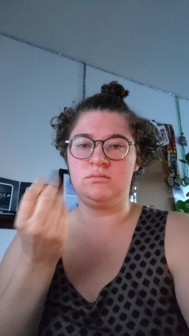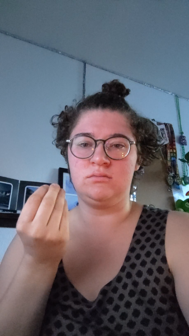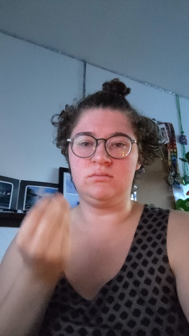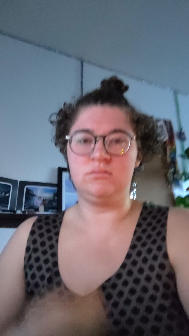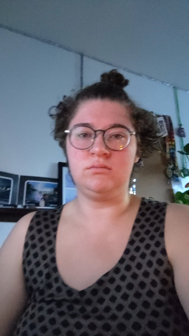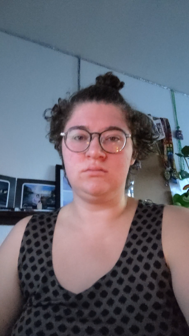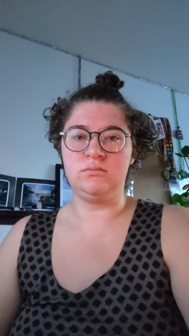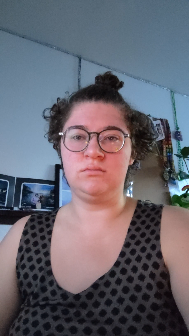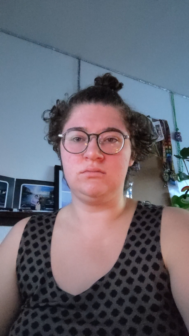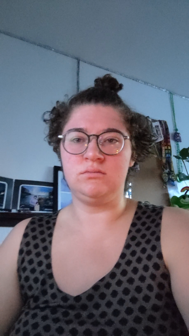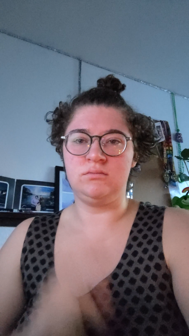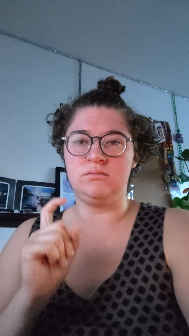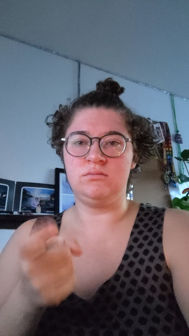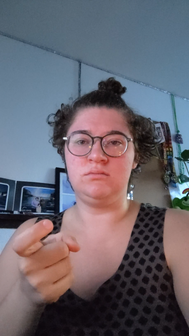present